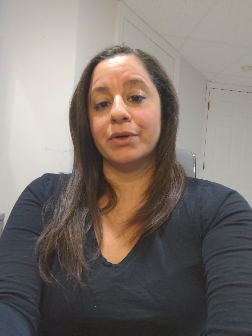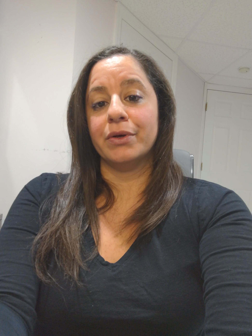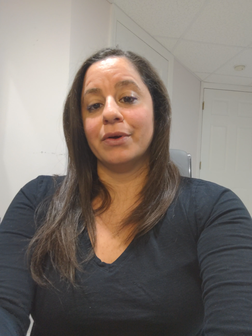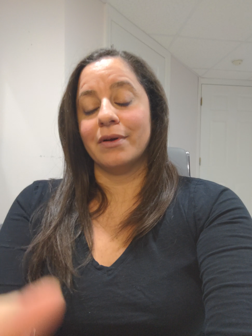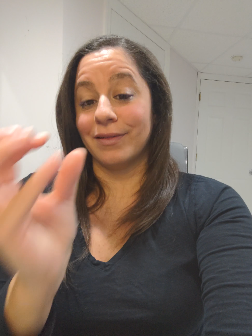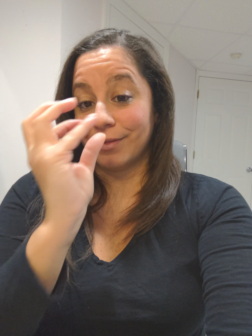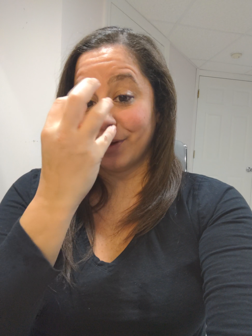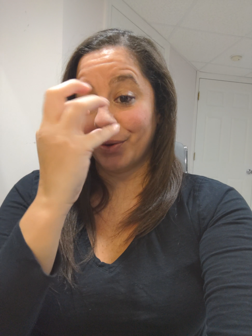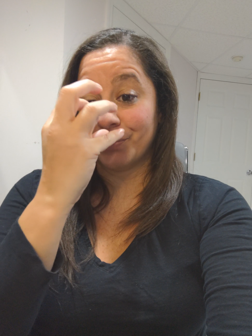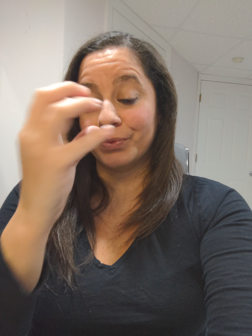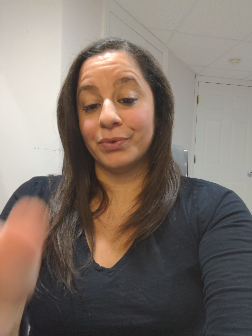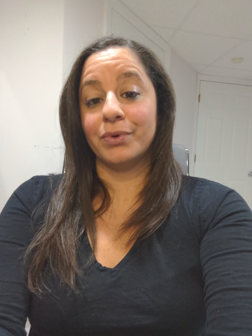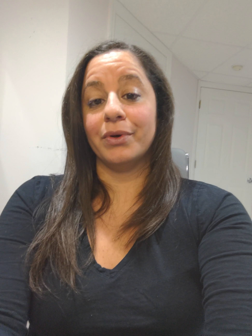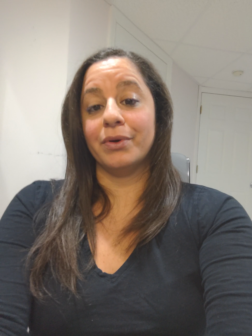clown